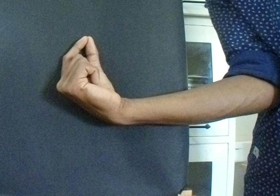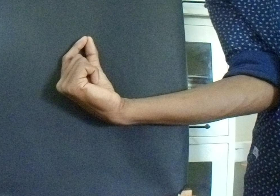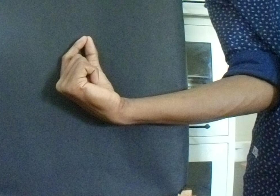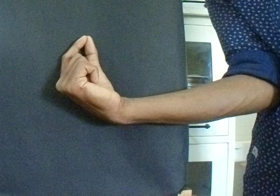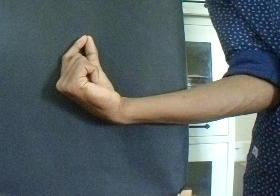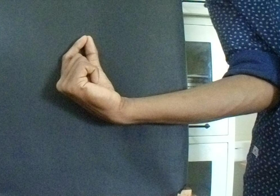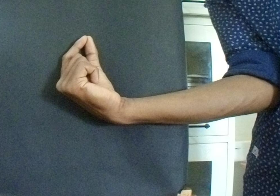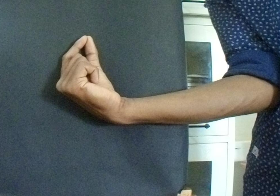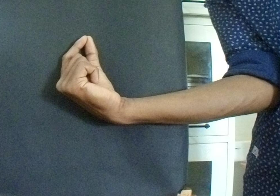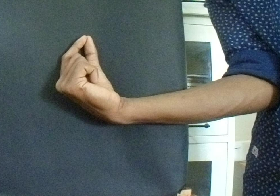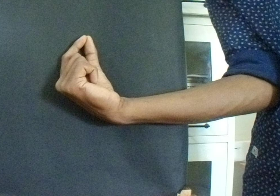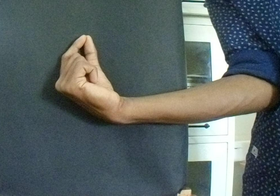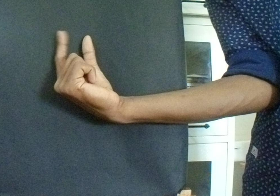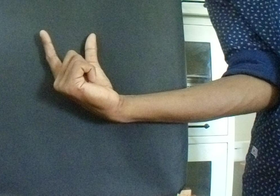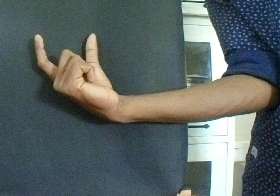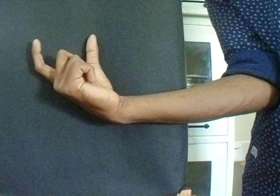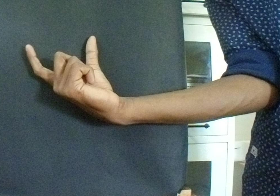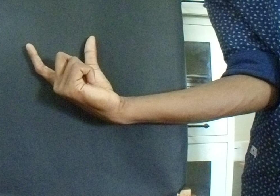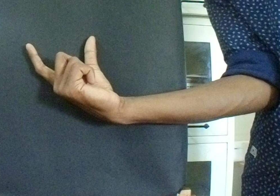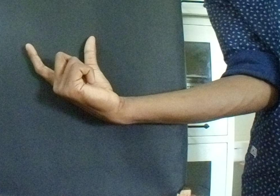thief